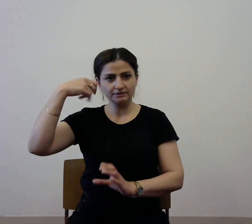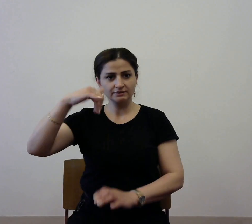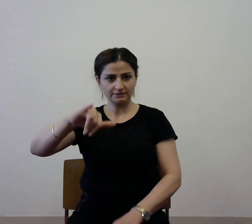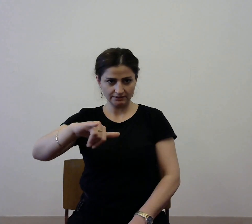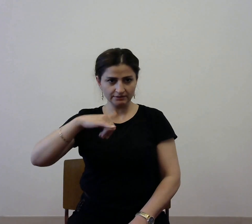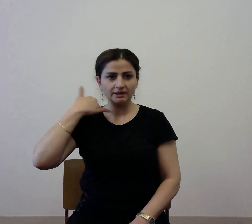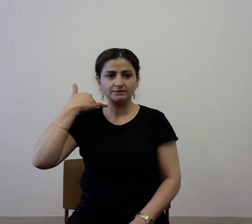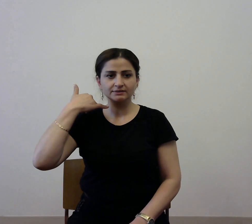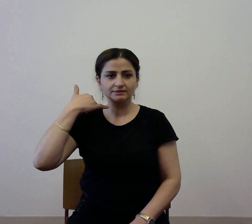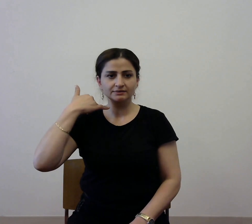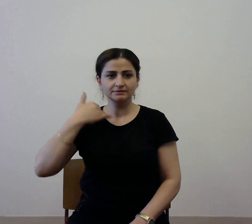zəng